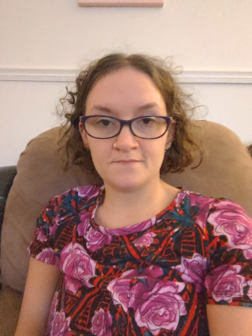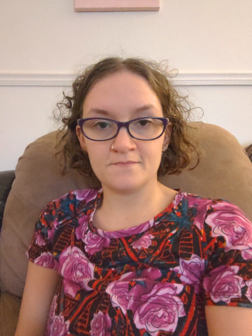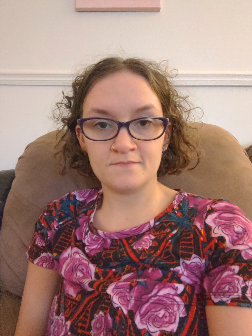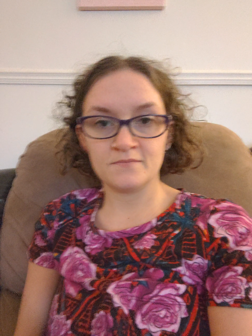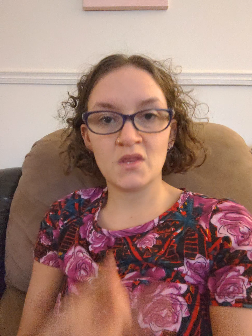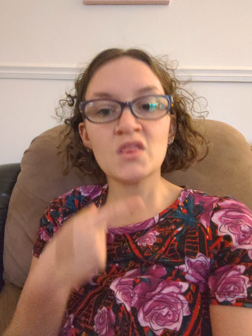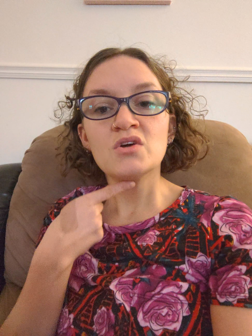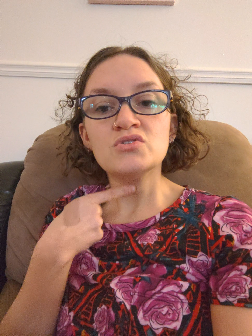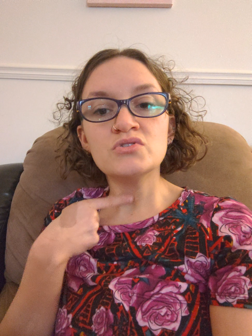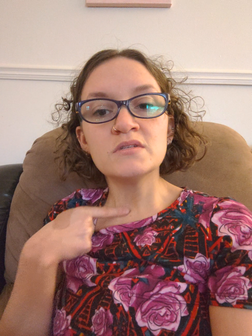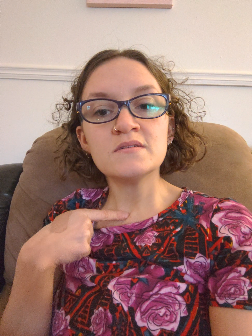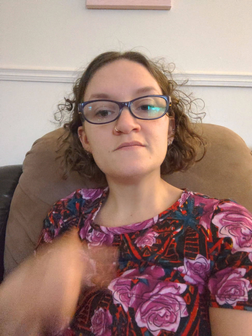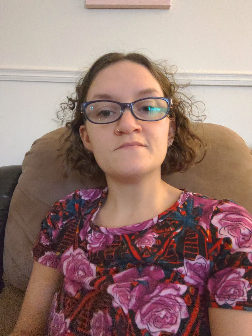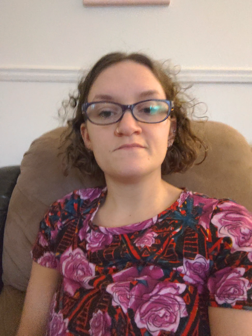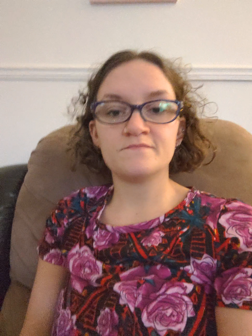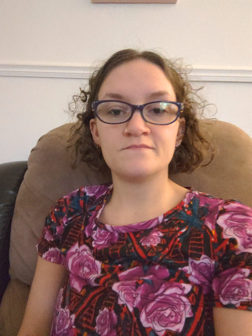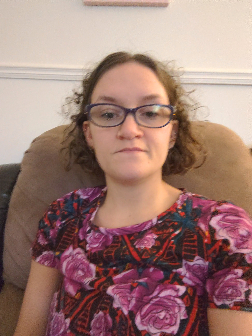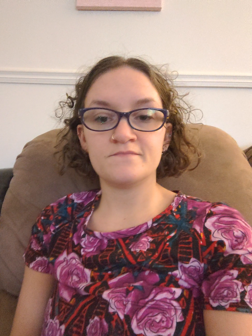thirsty